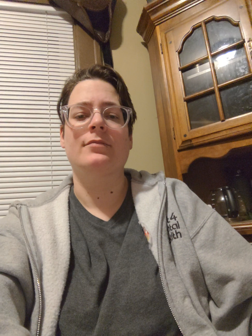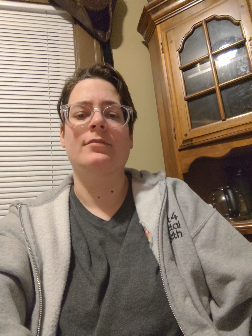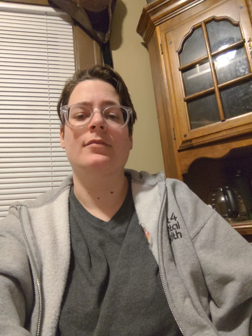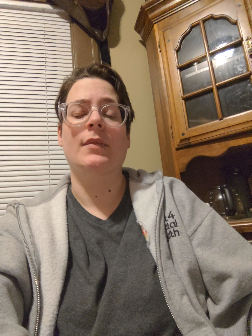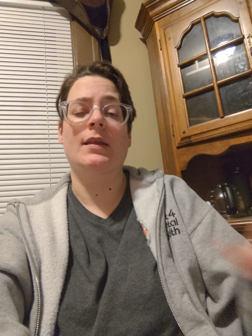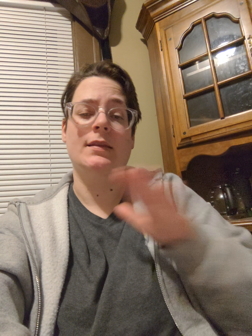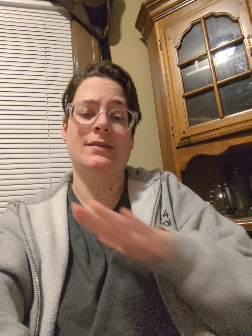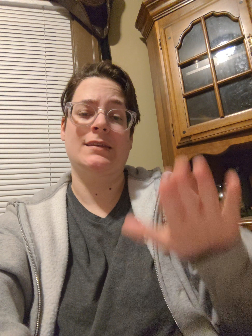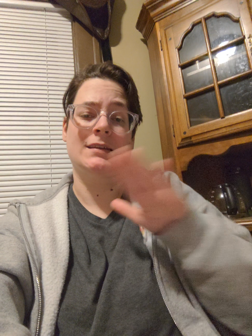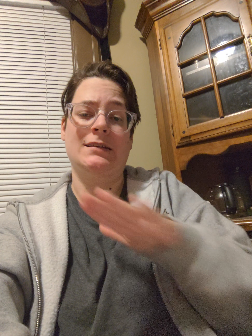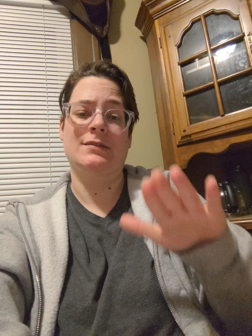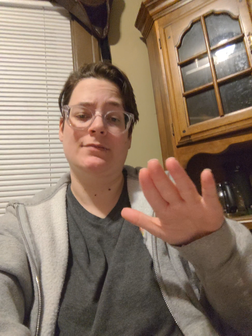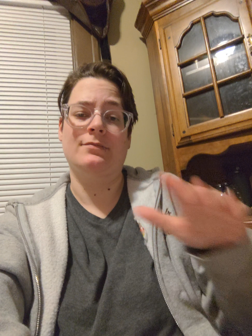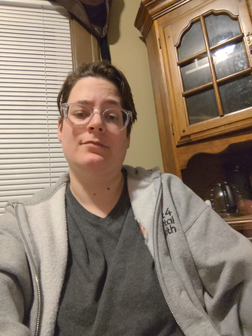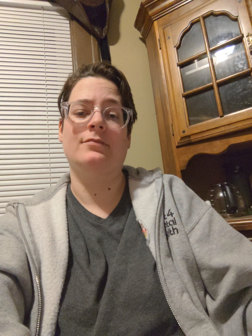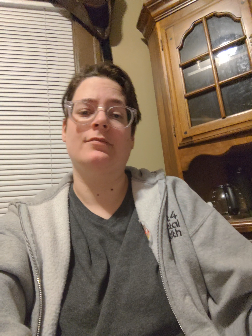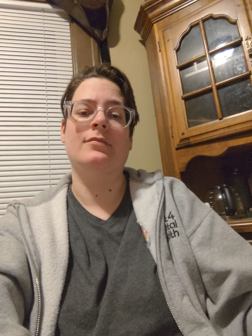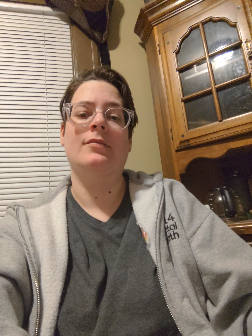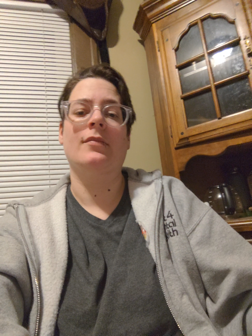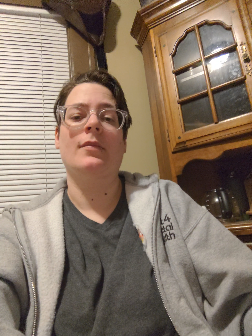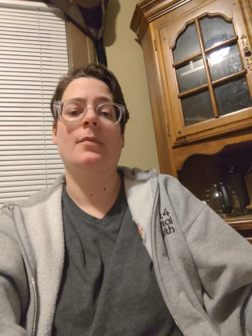clean